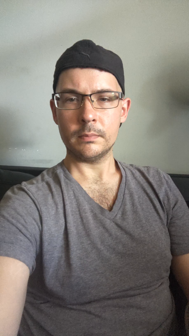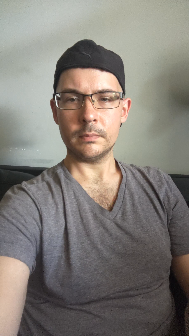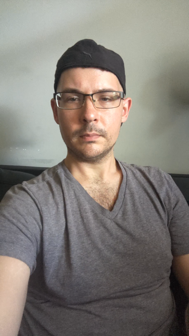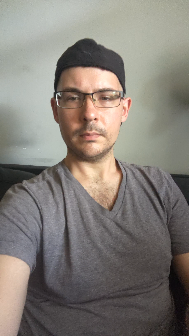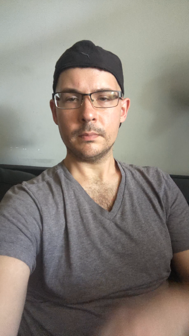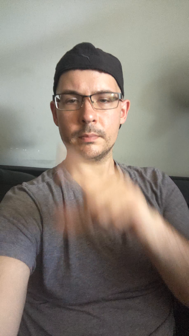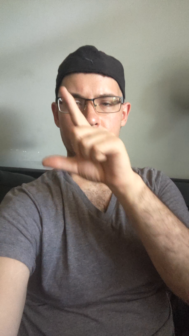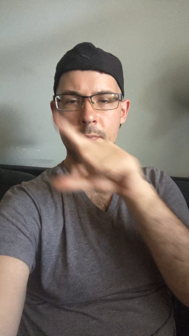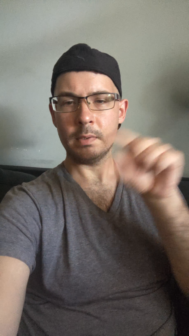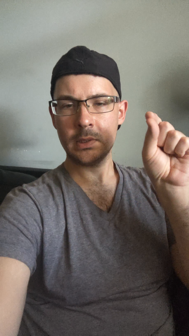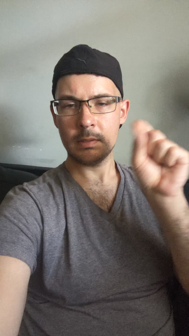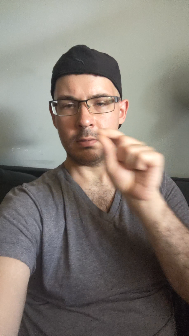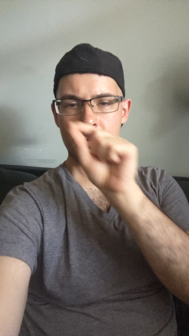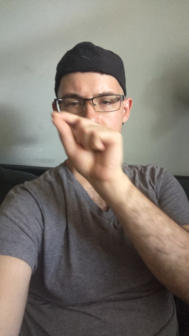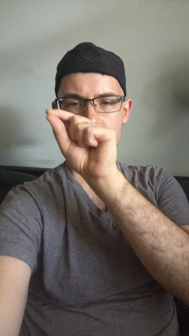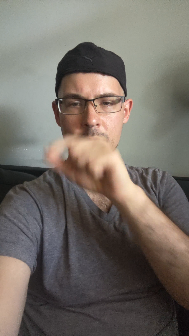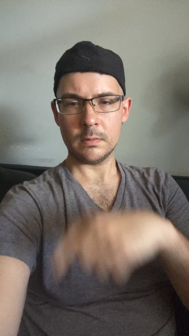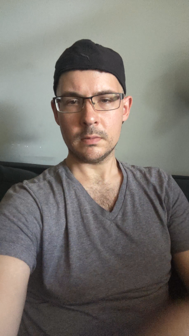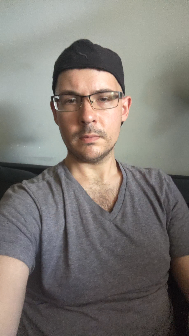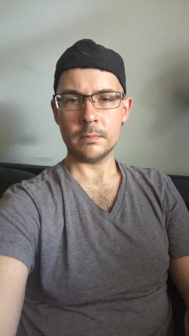peas